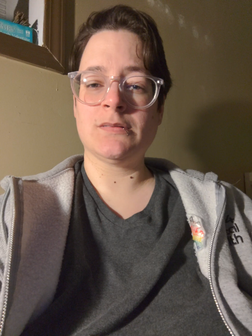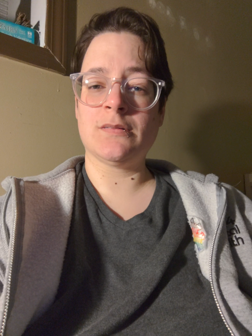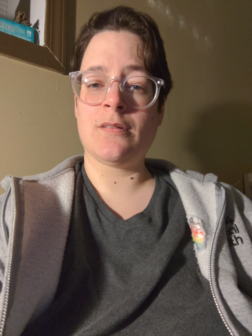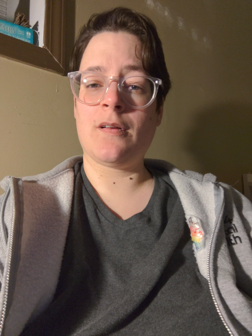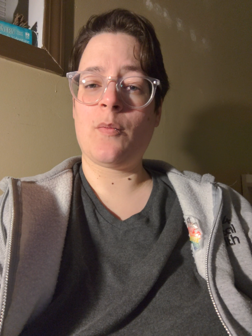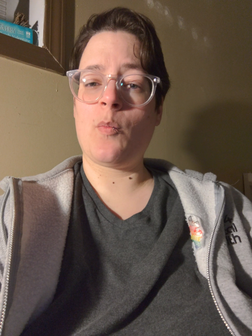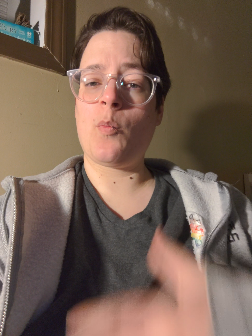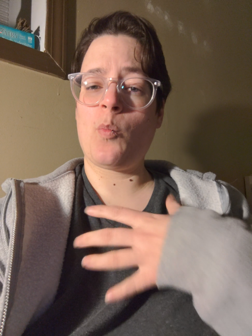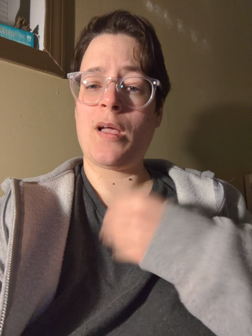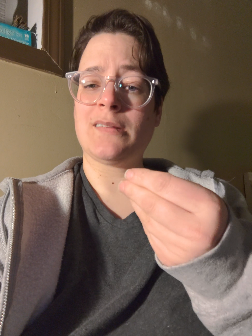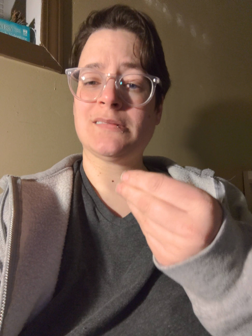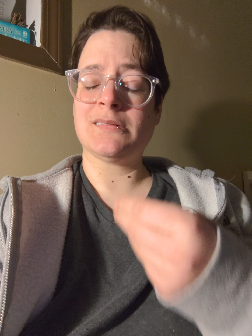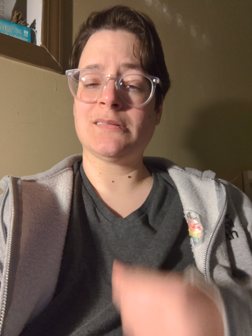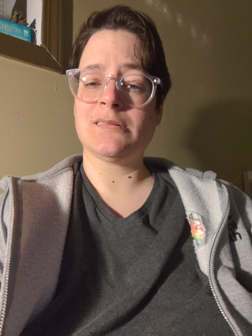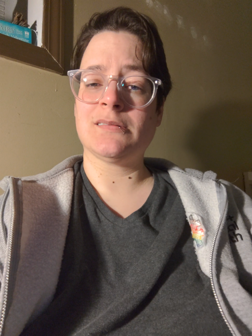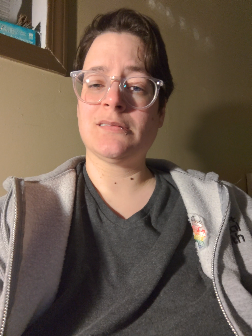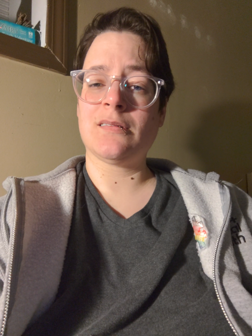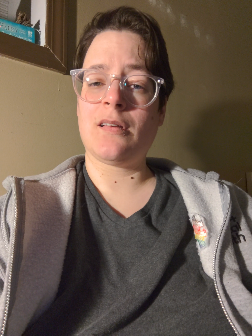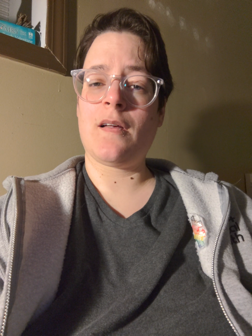white